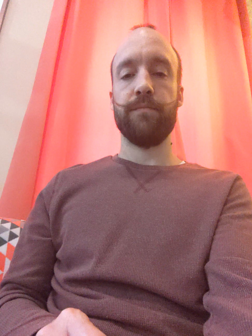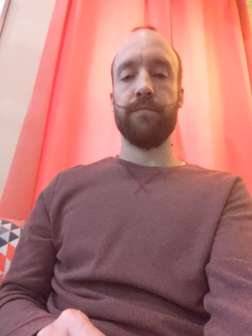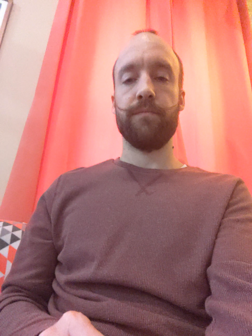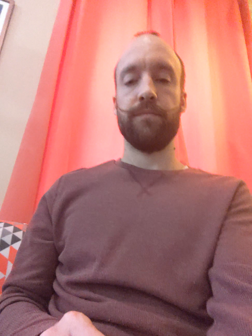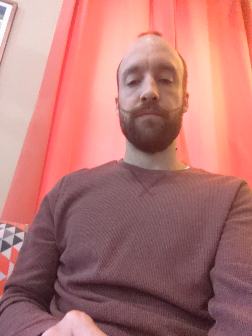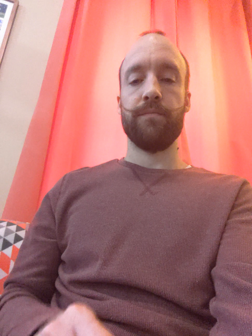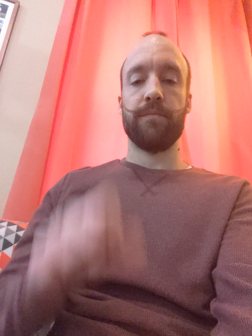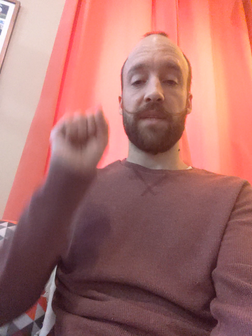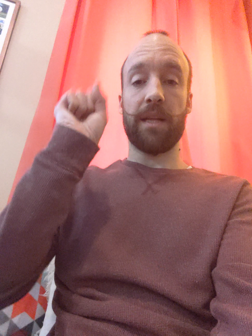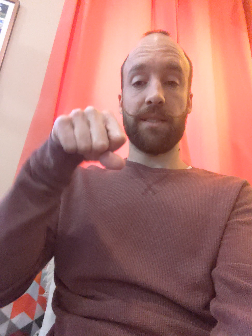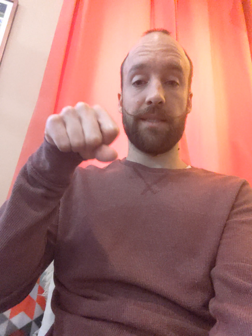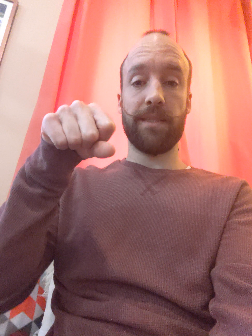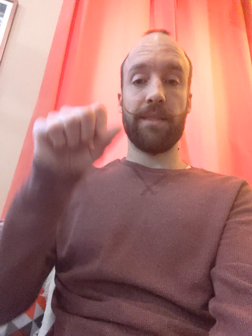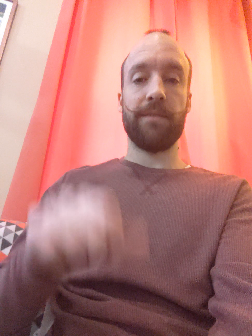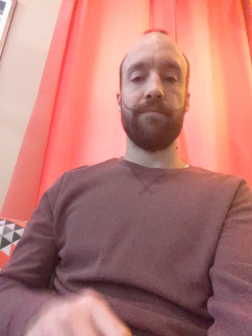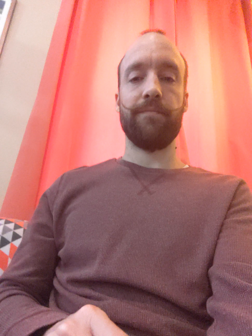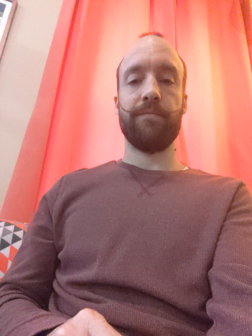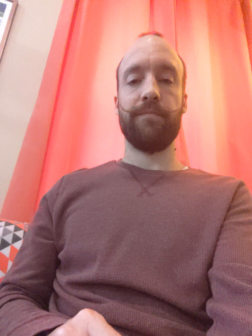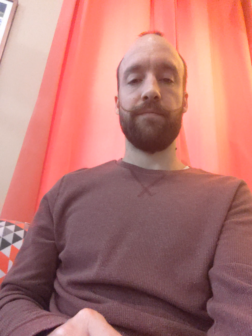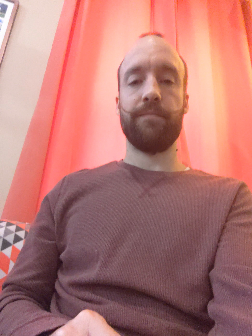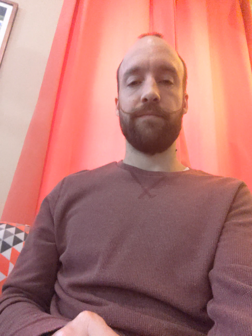yes